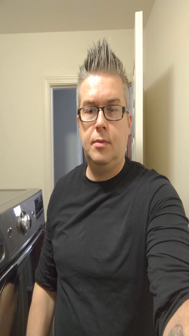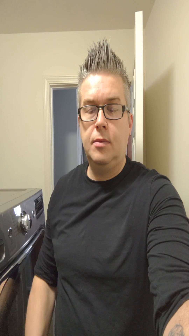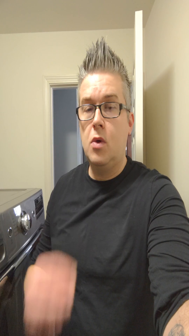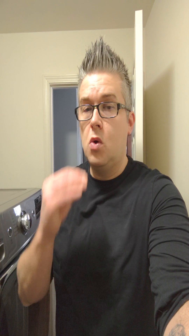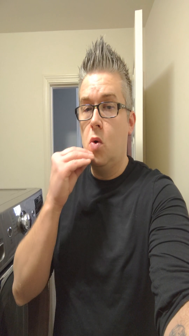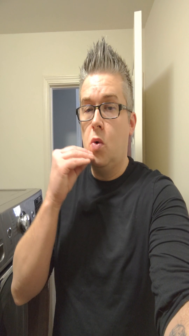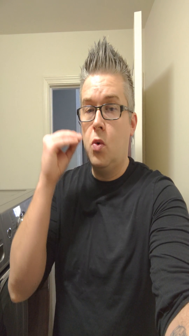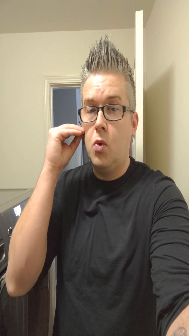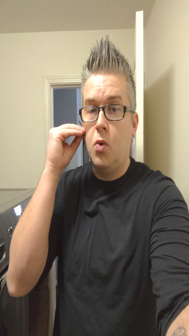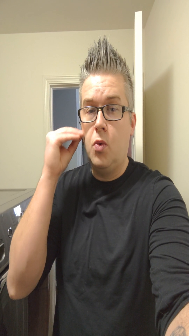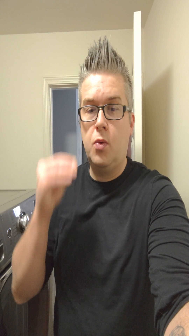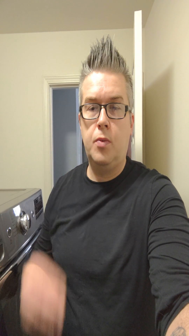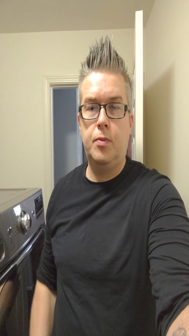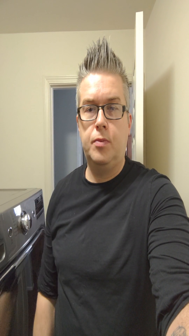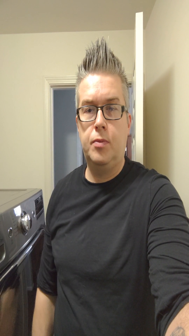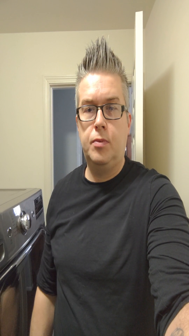home